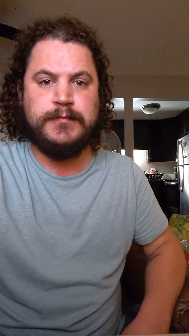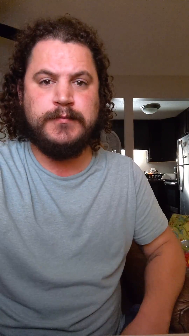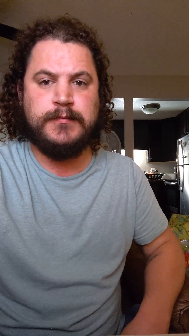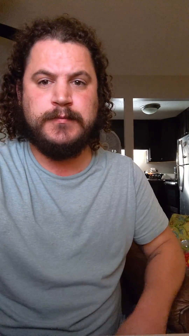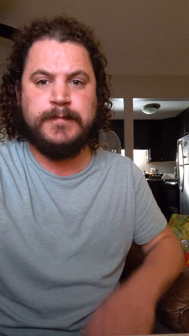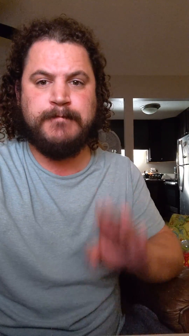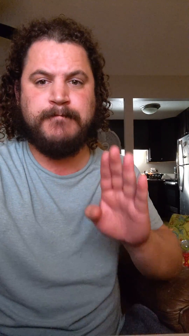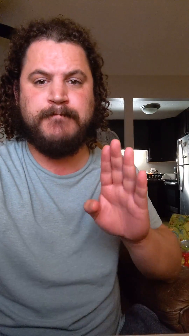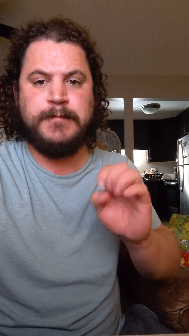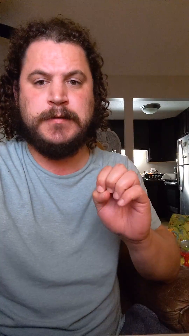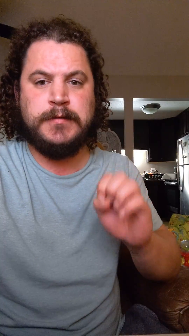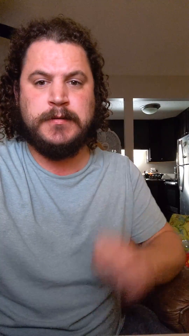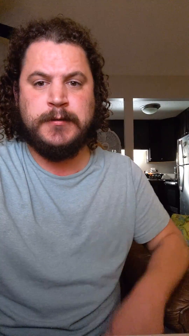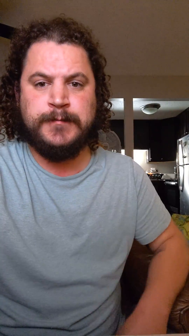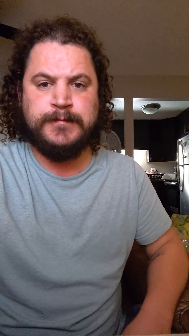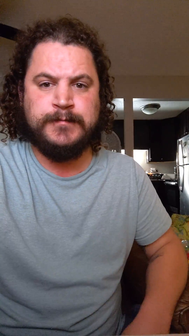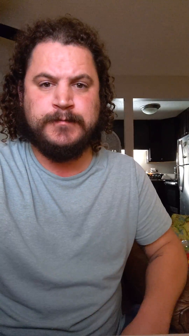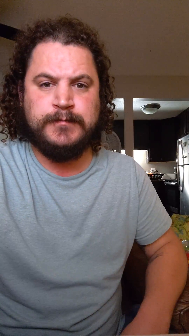be